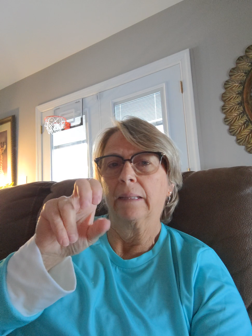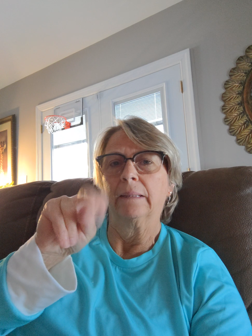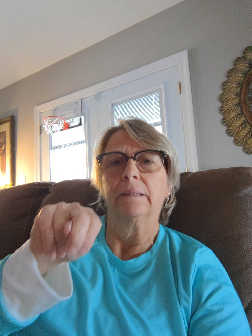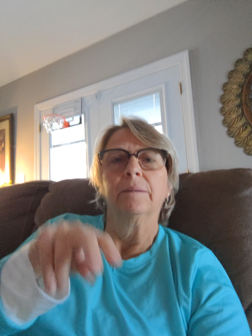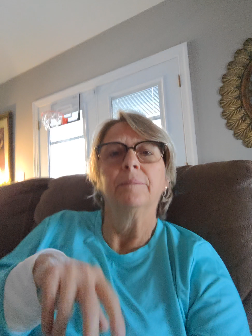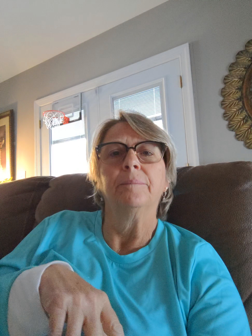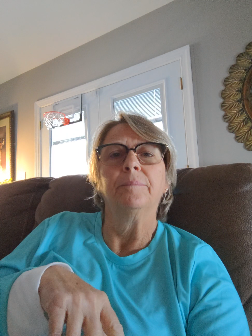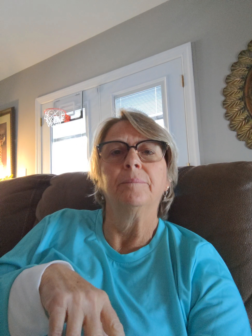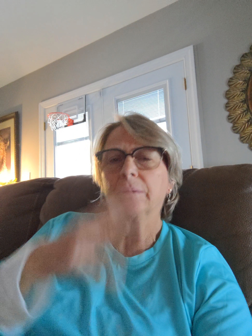mitten